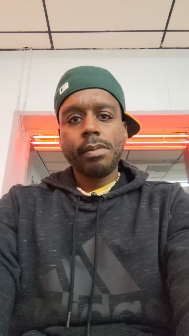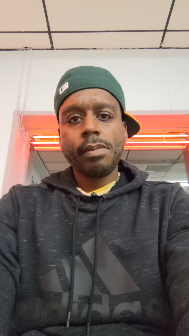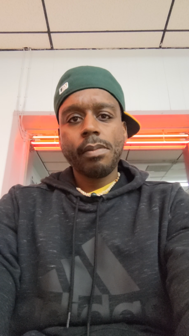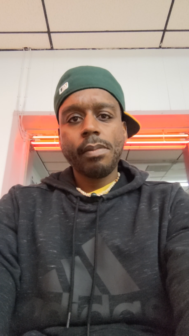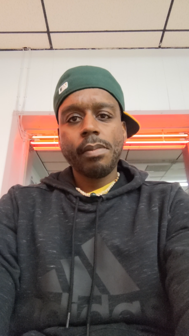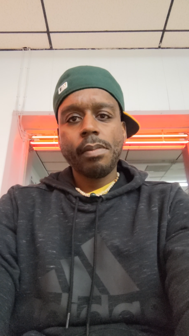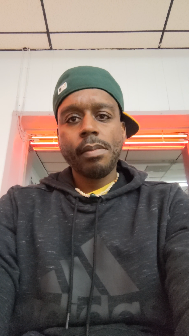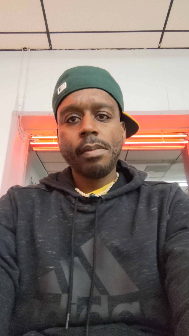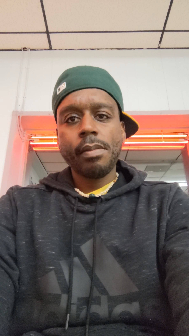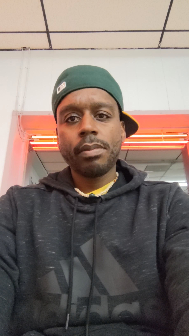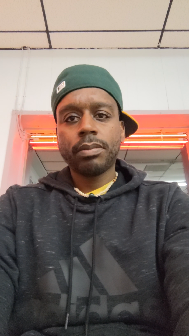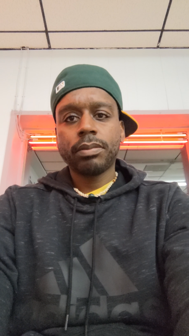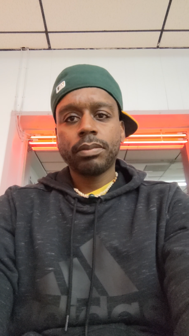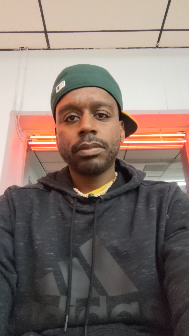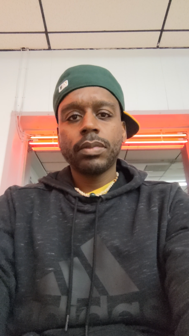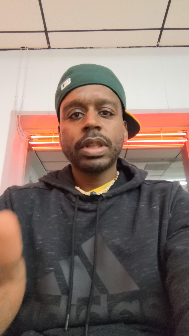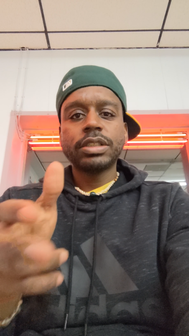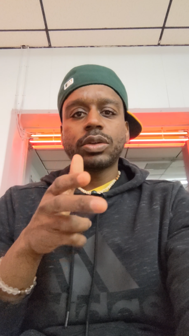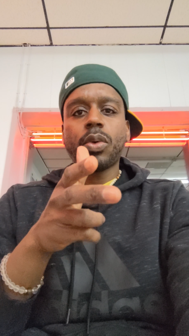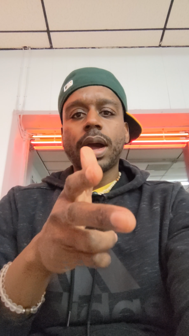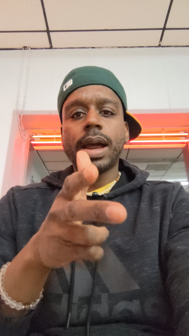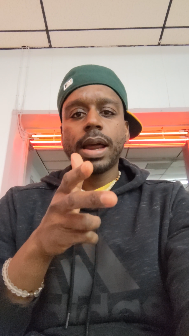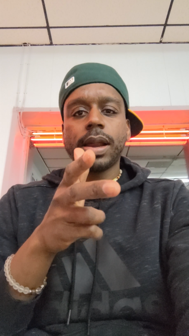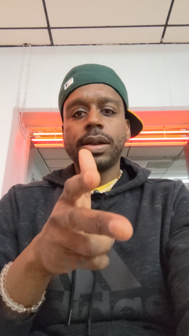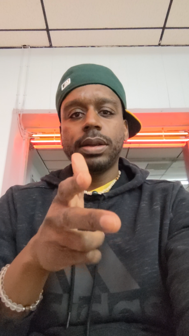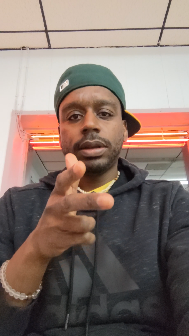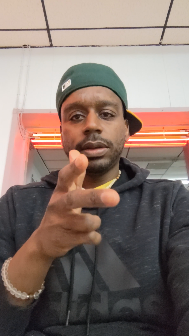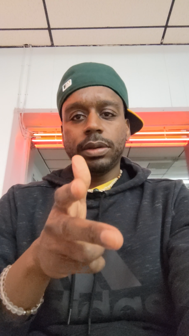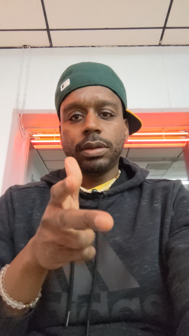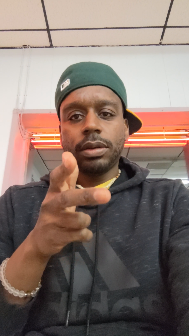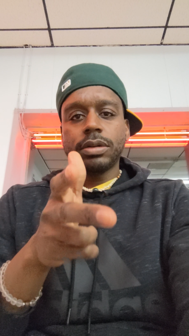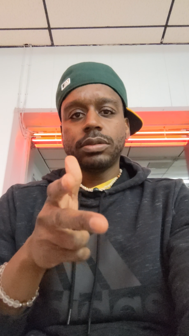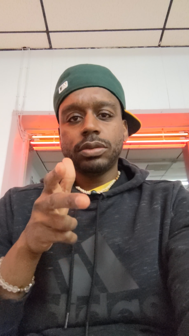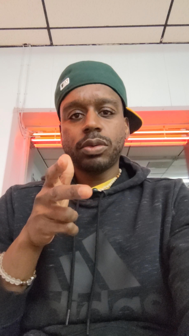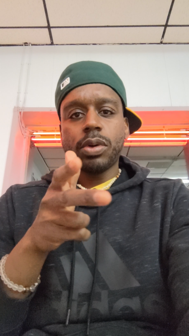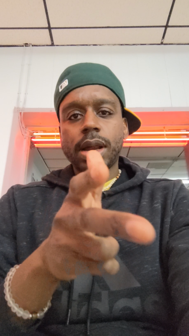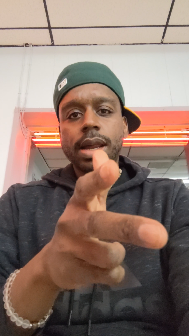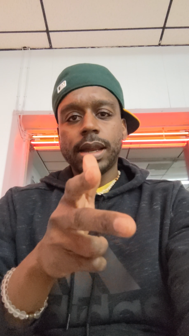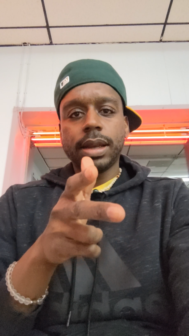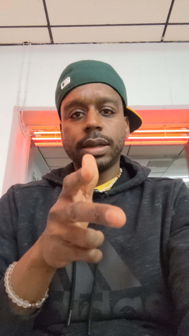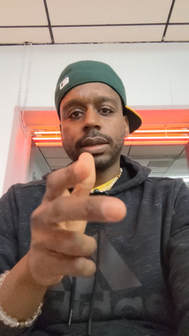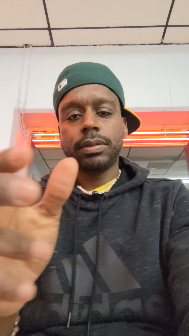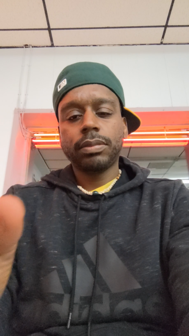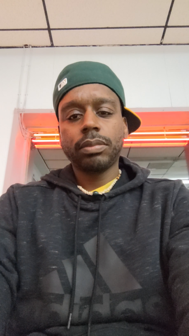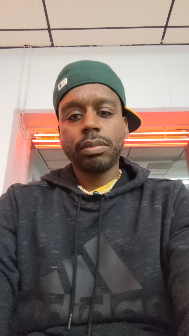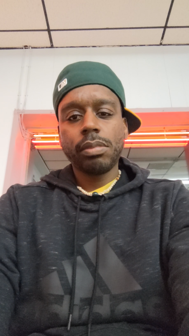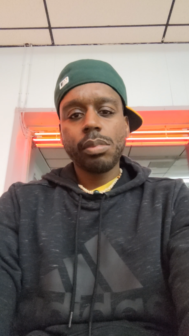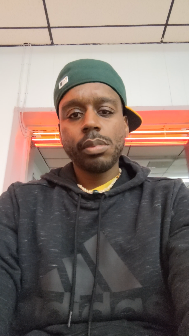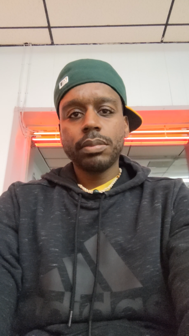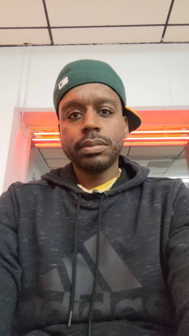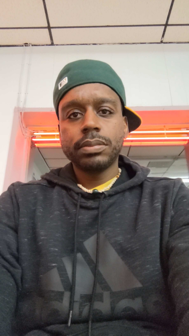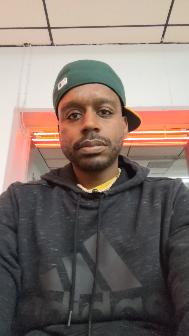garage